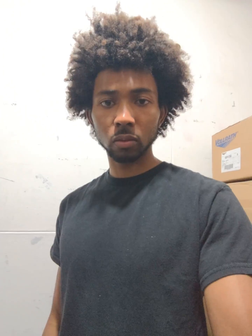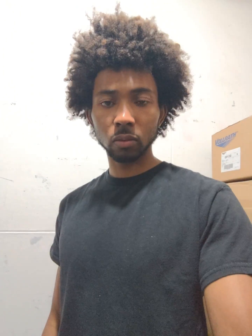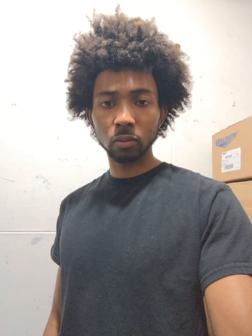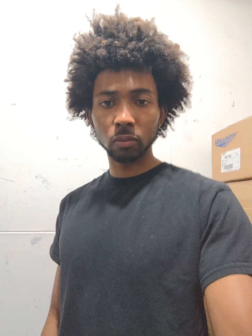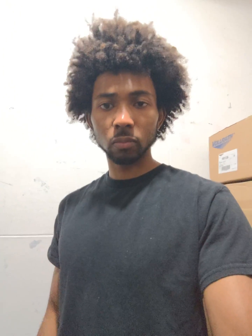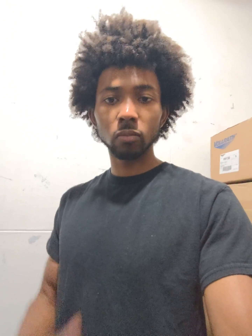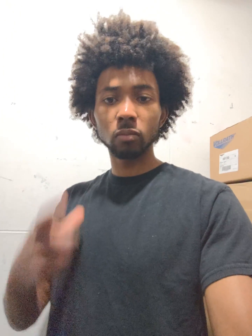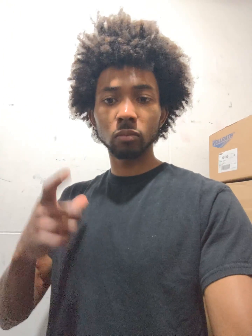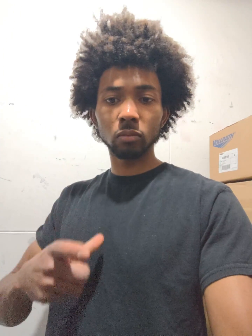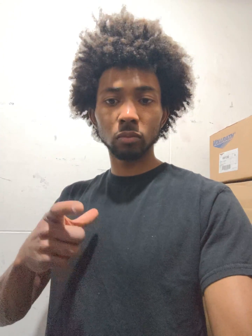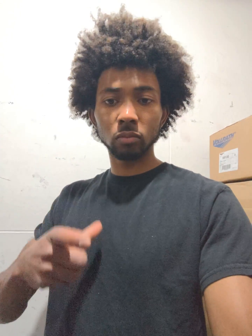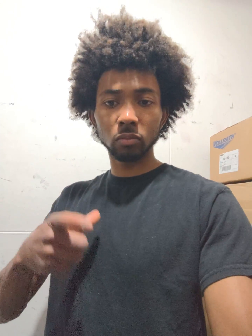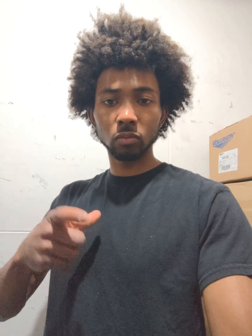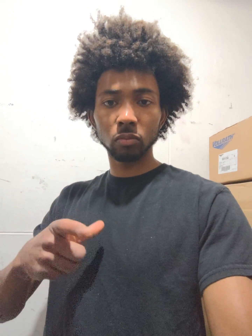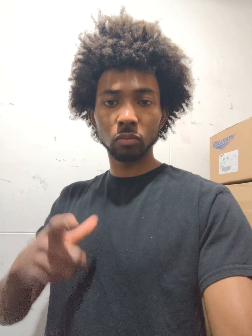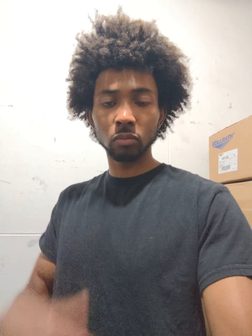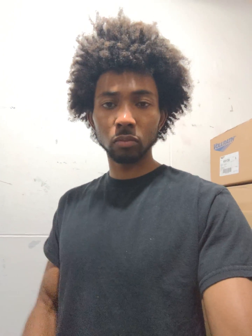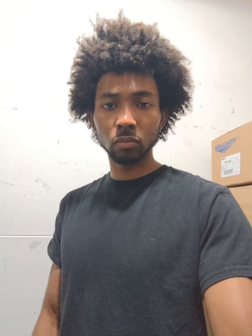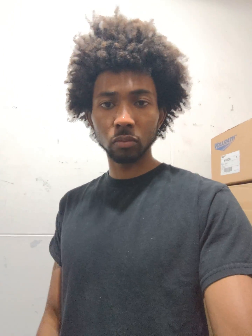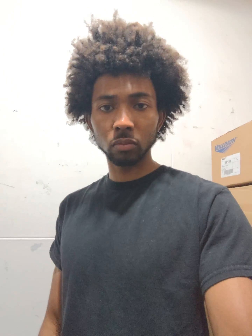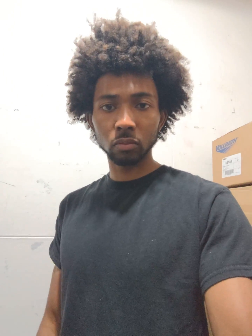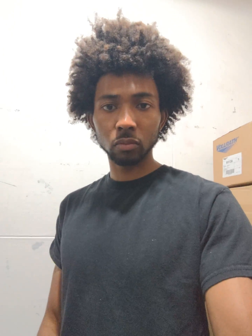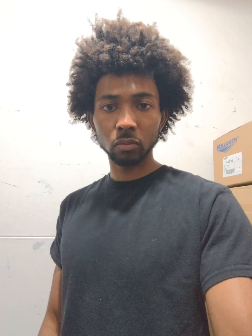plate